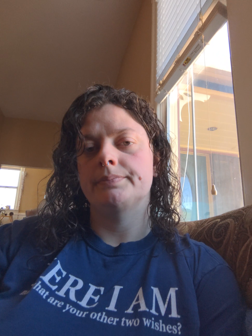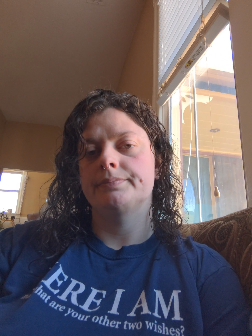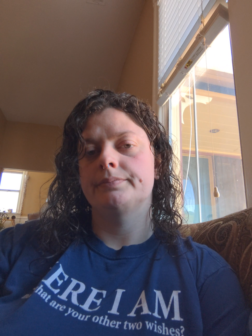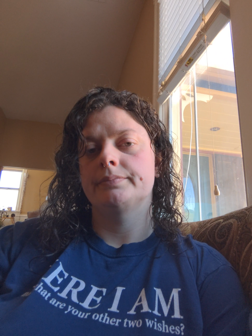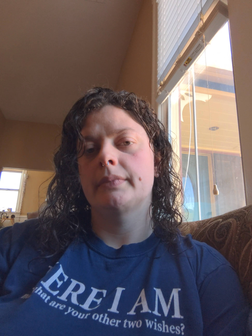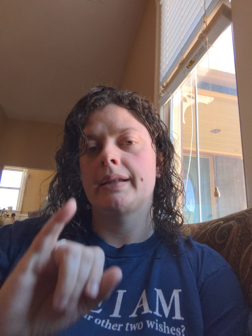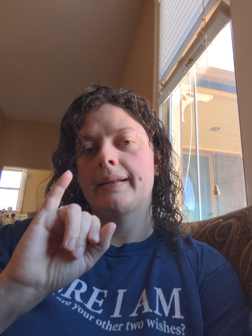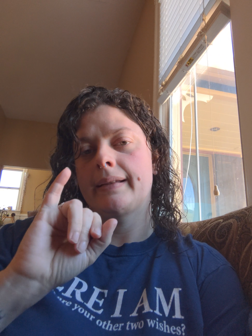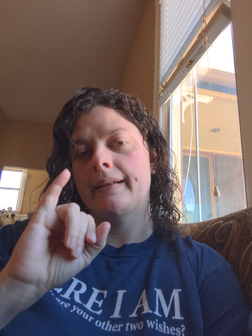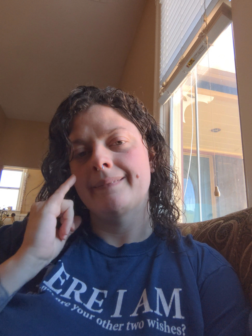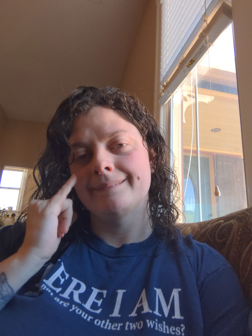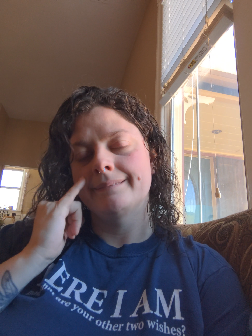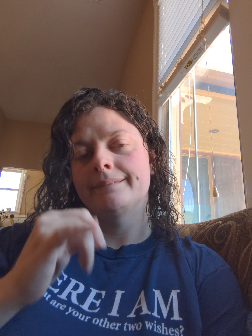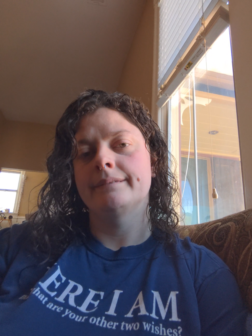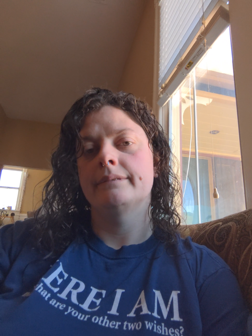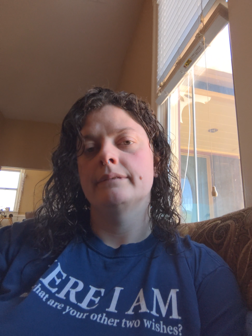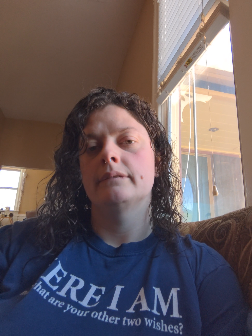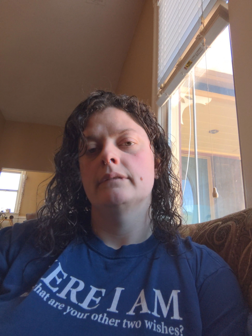if